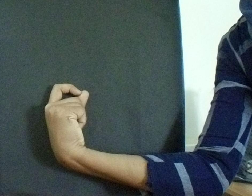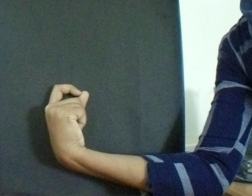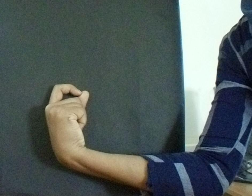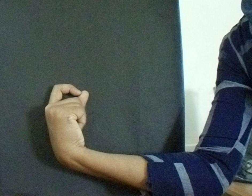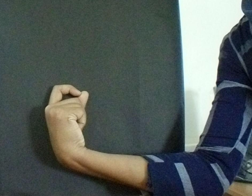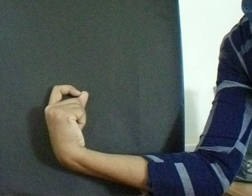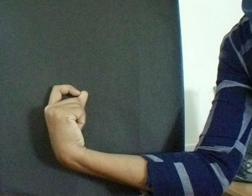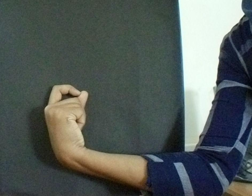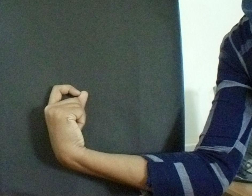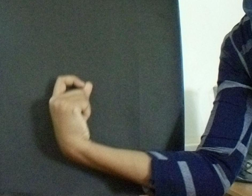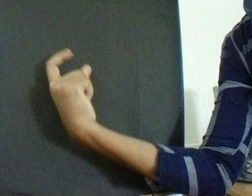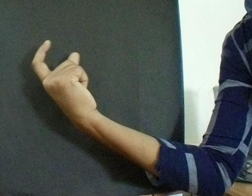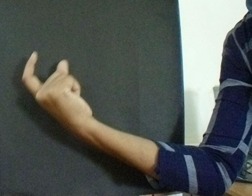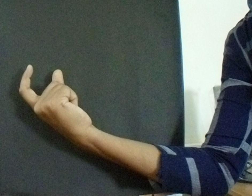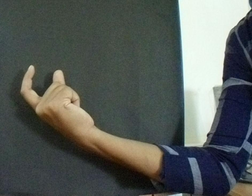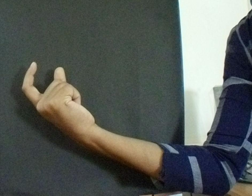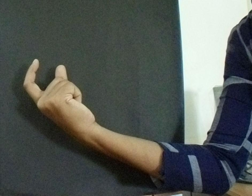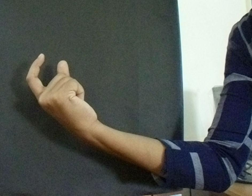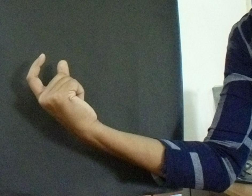thief